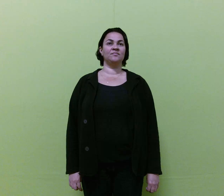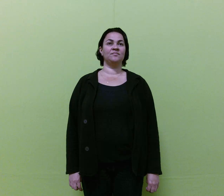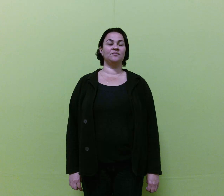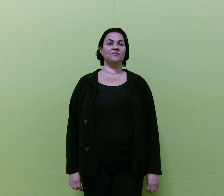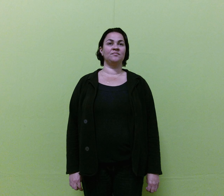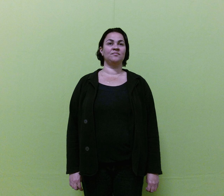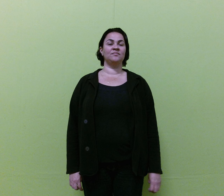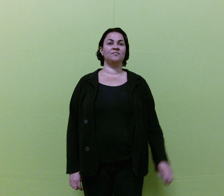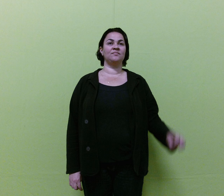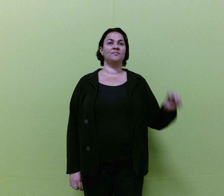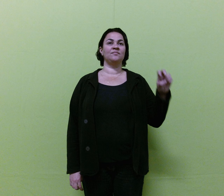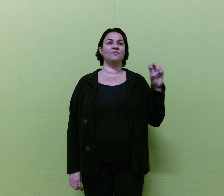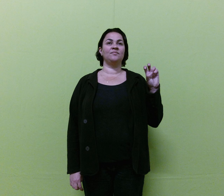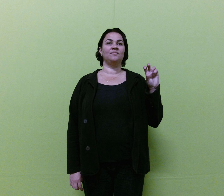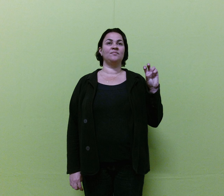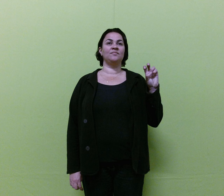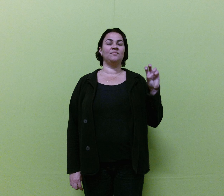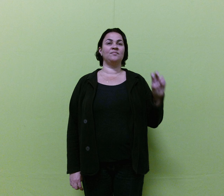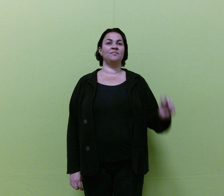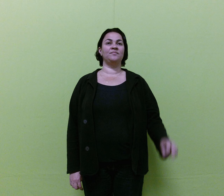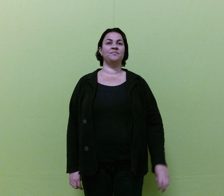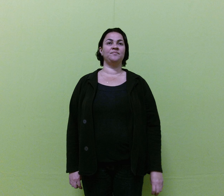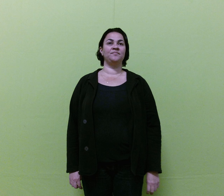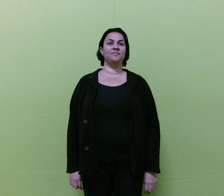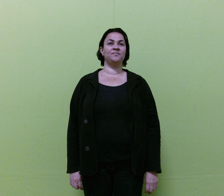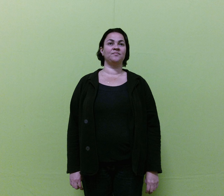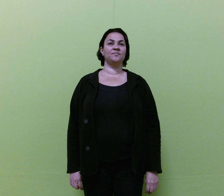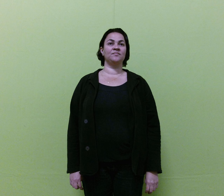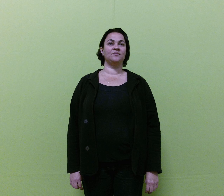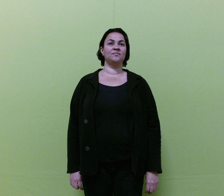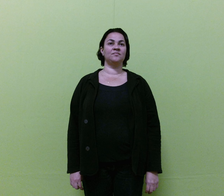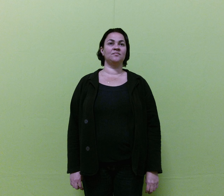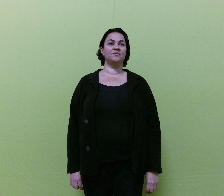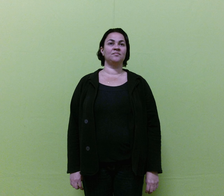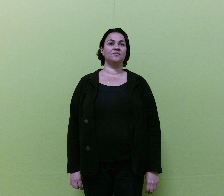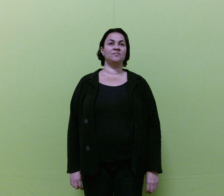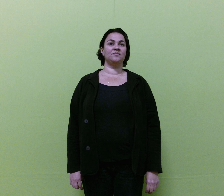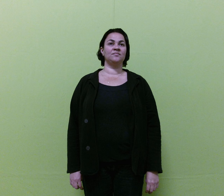cinco